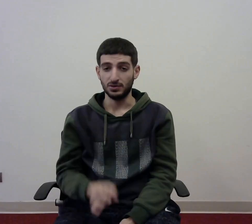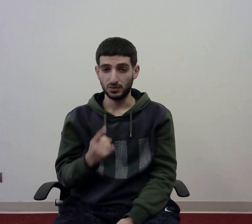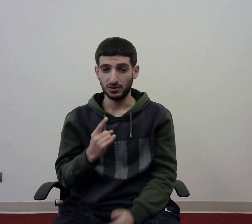uşaq